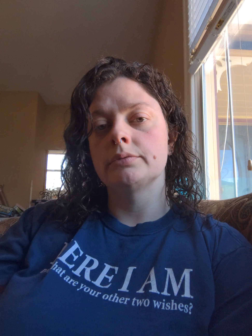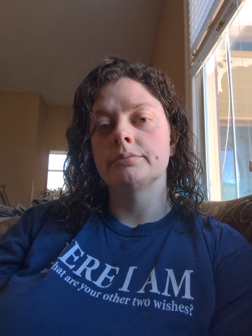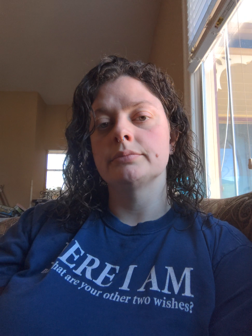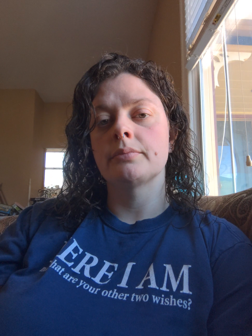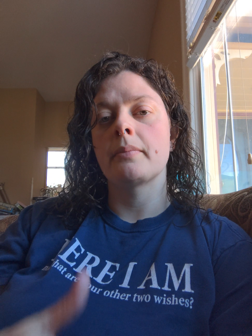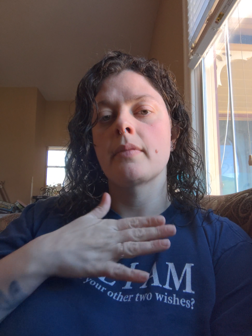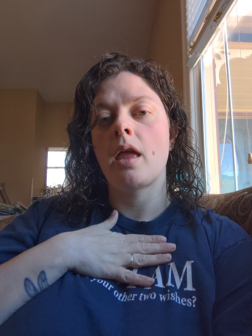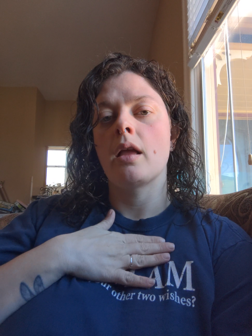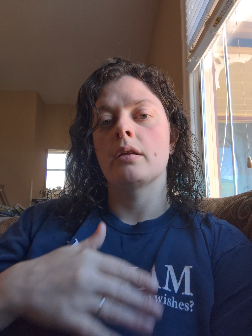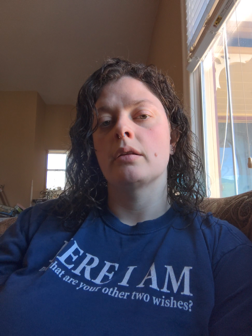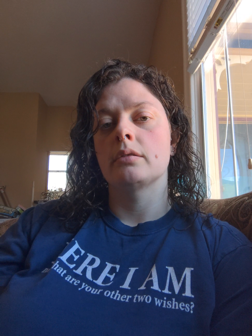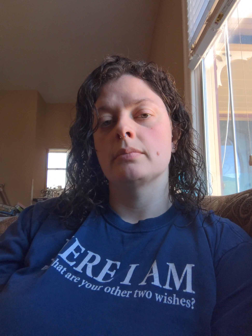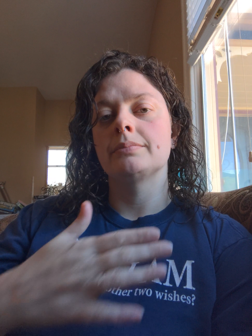my